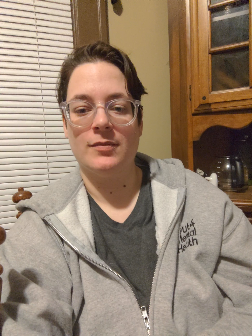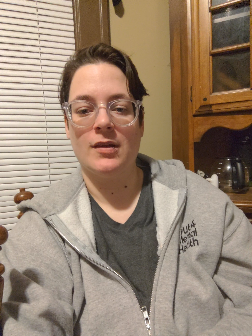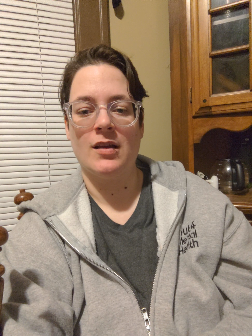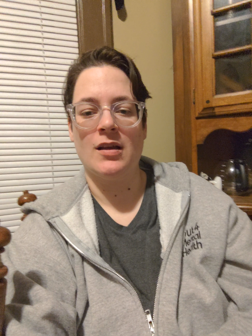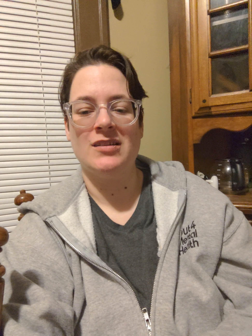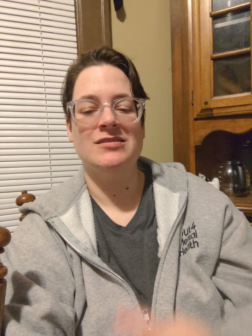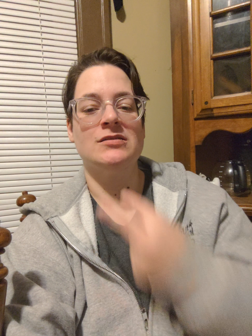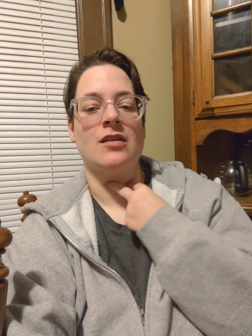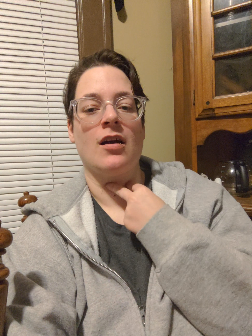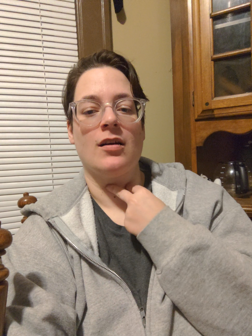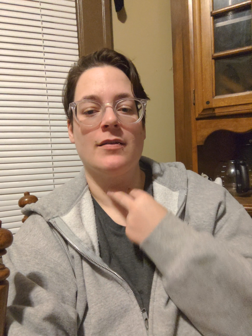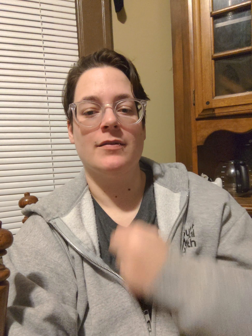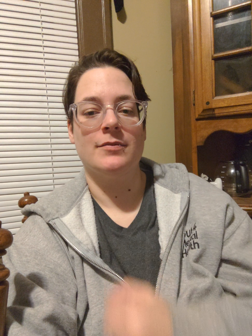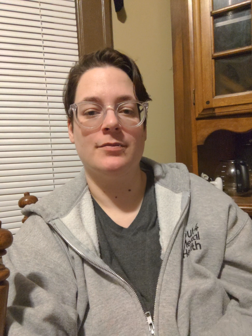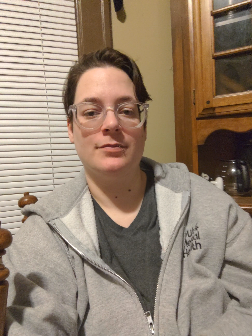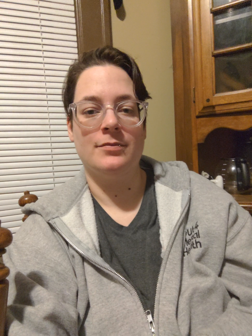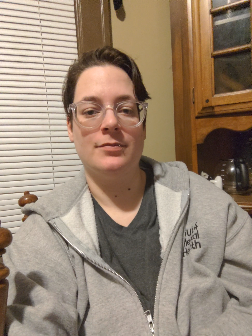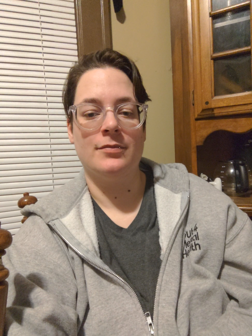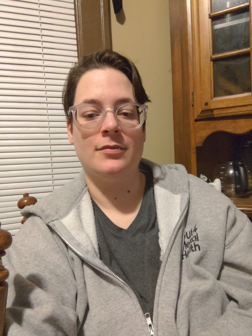stuck